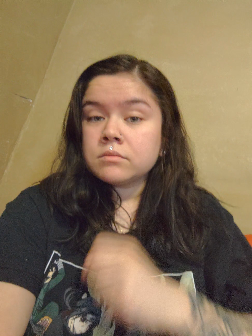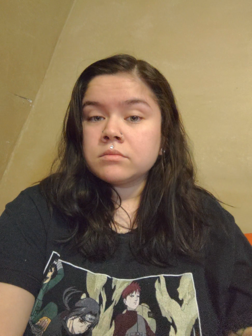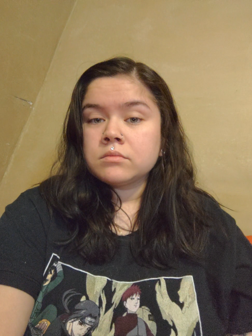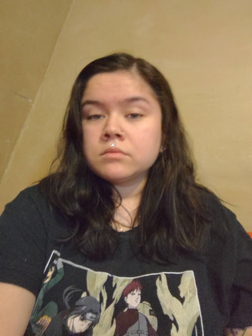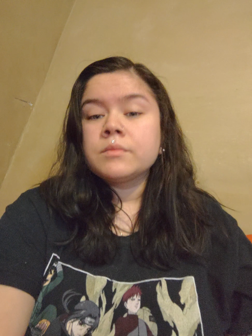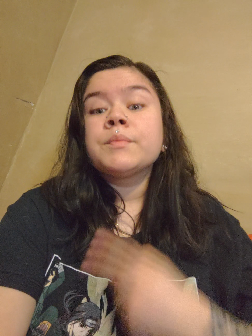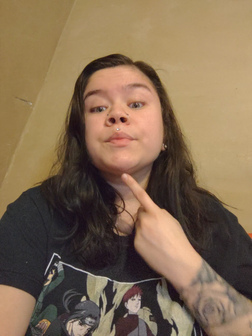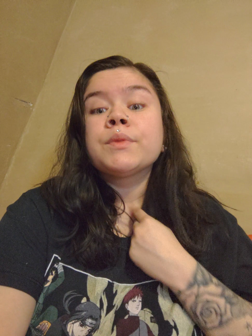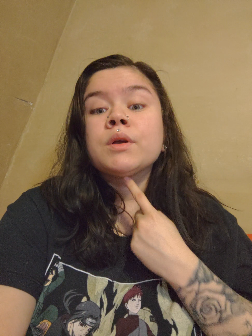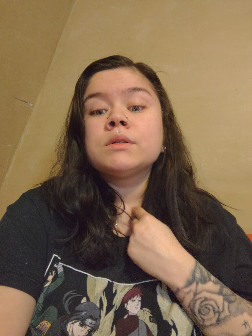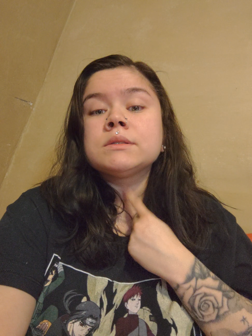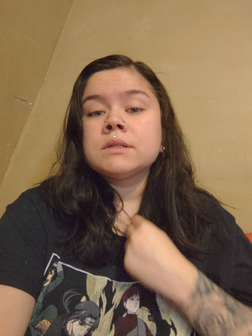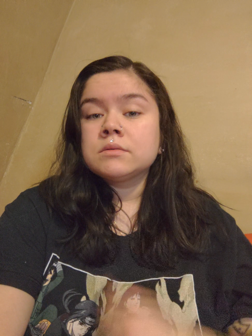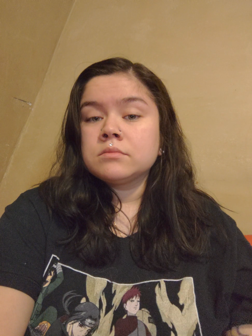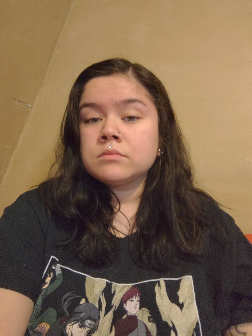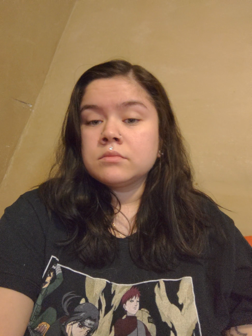thirsty